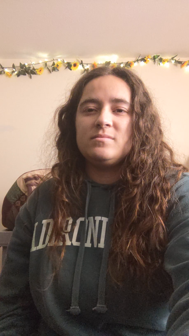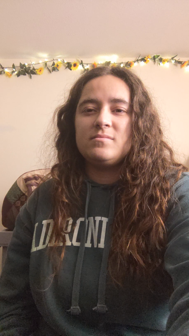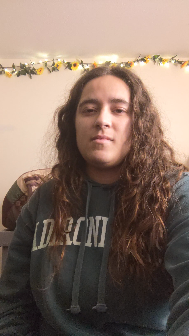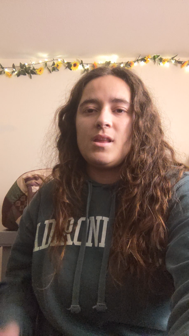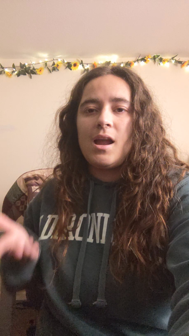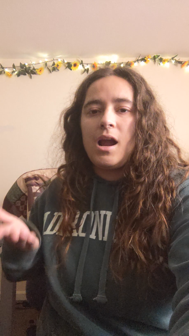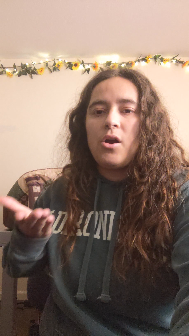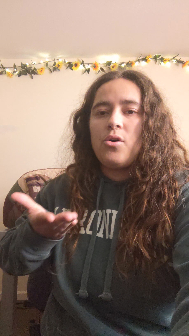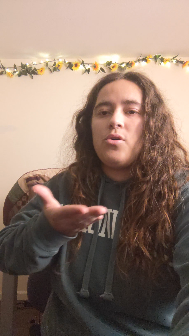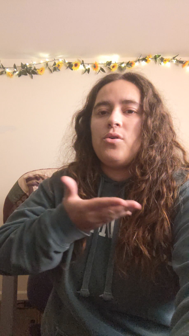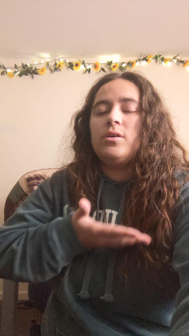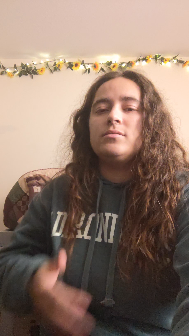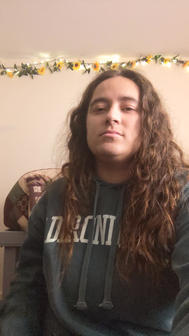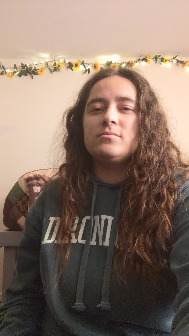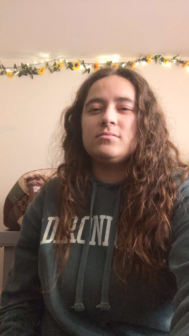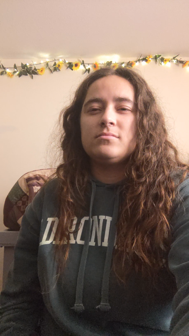carry